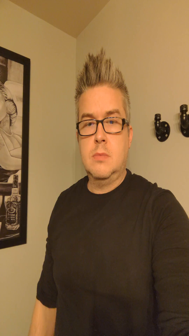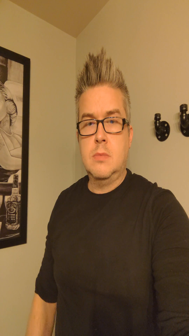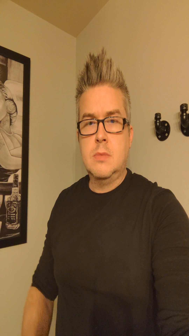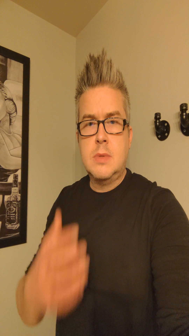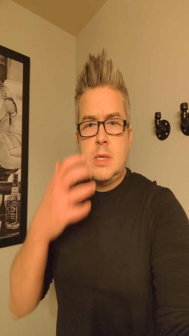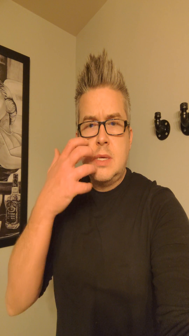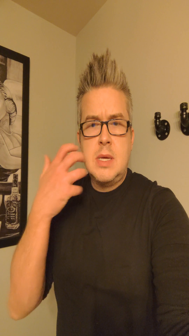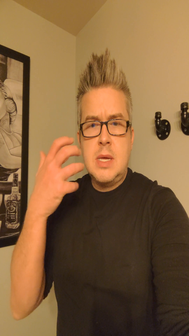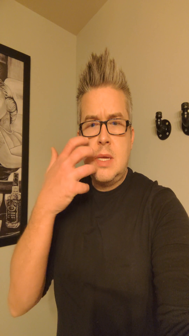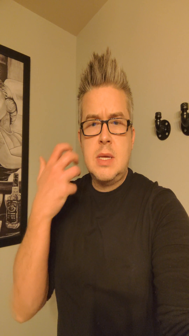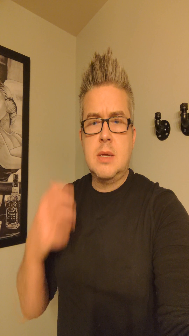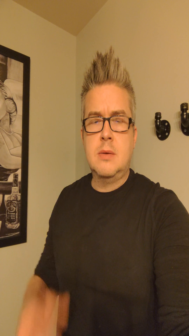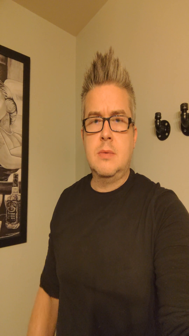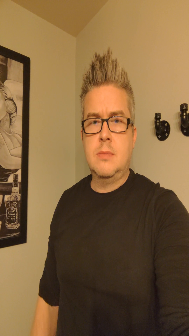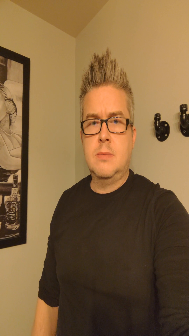tiger